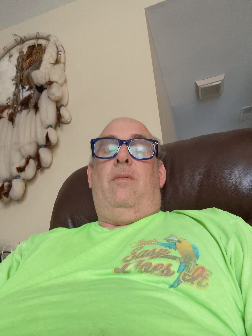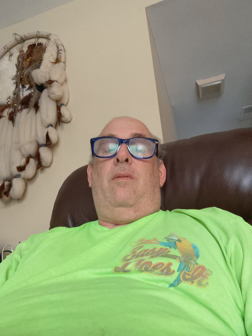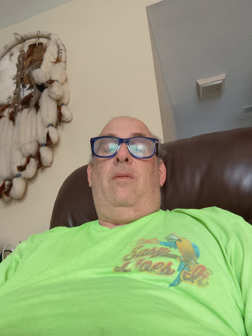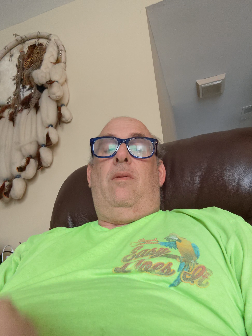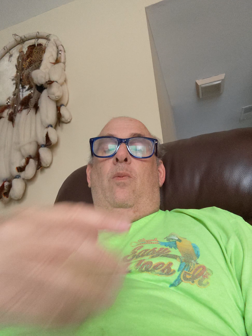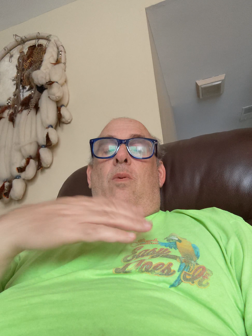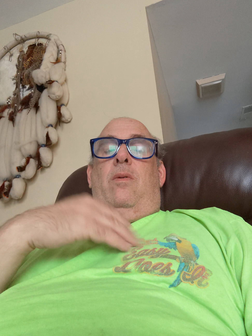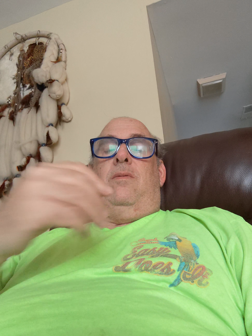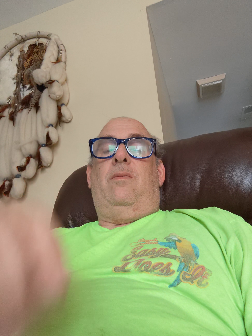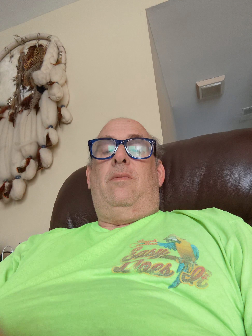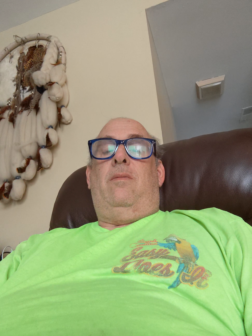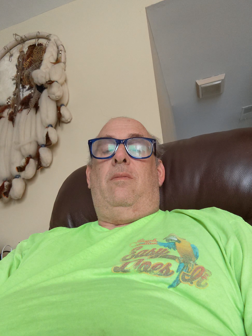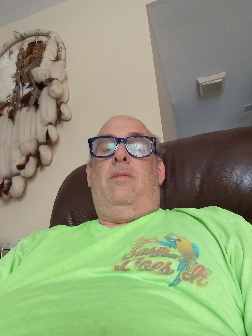white